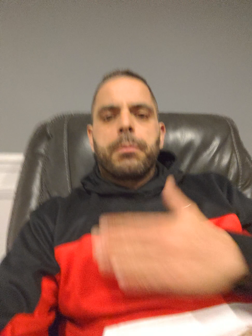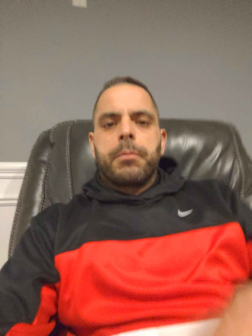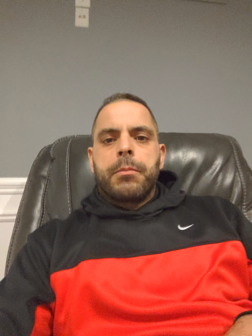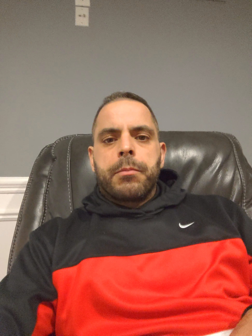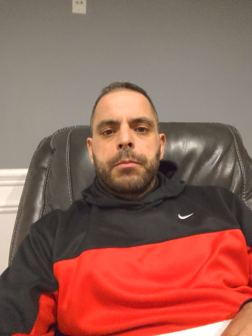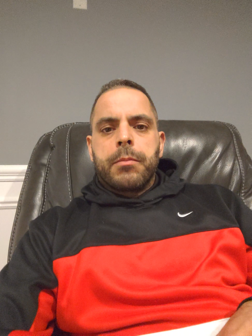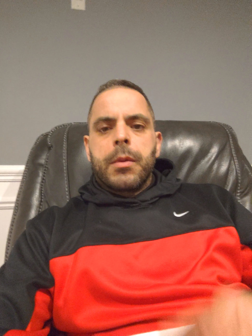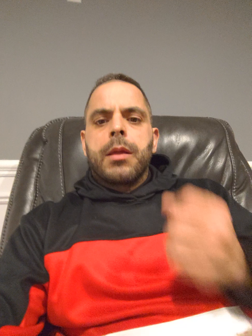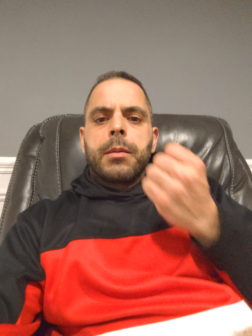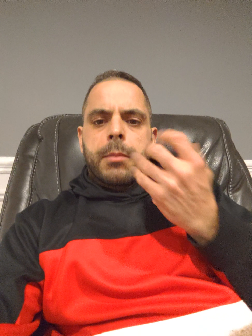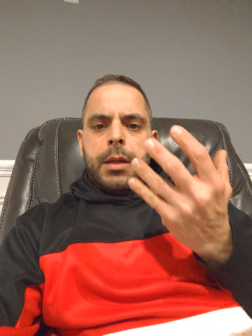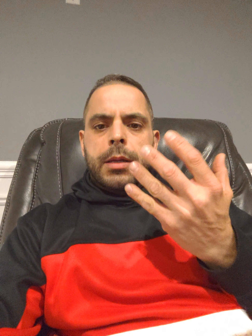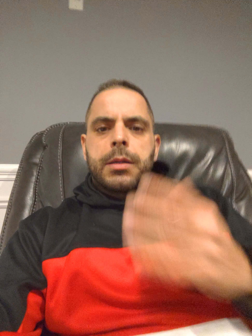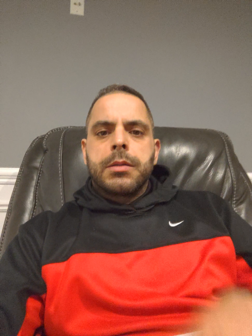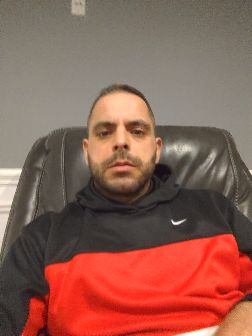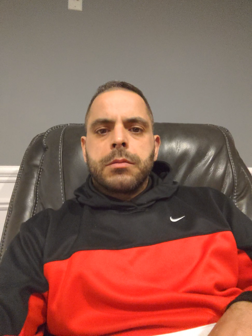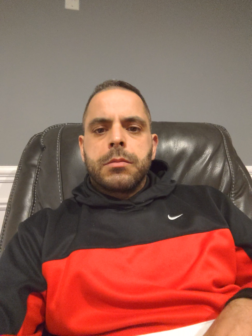many